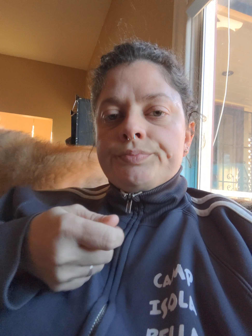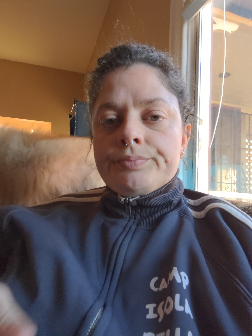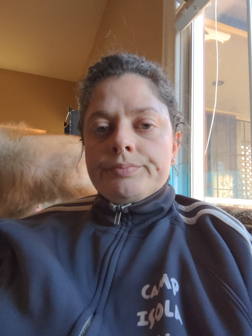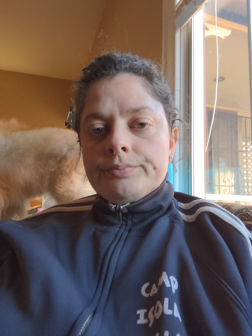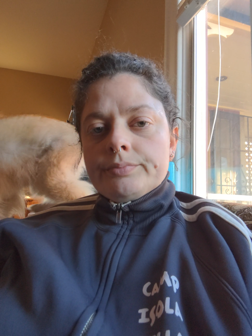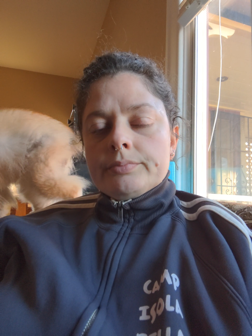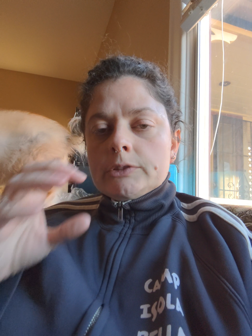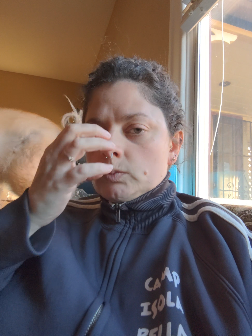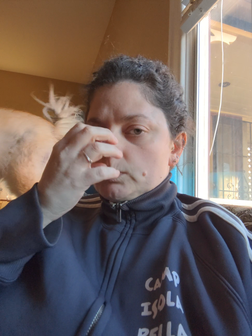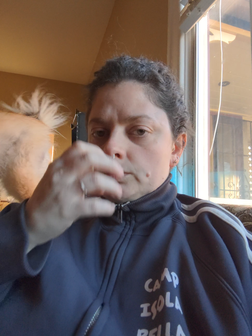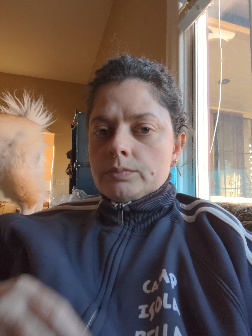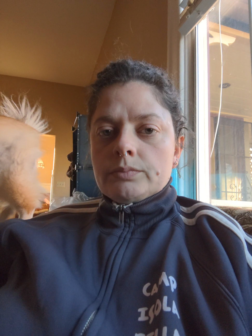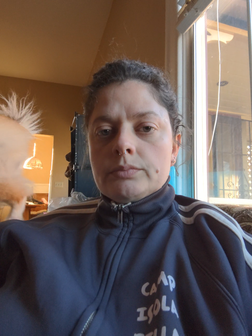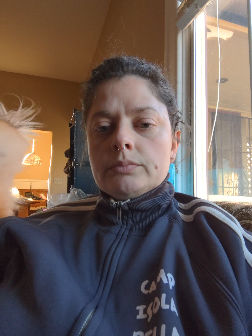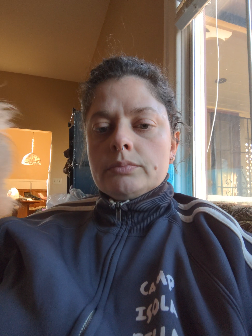clown